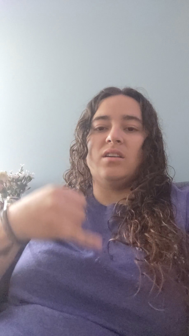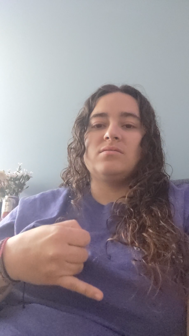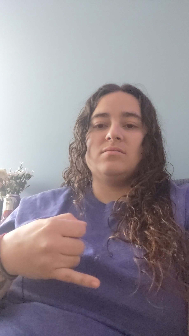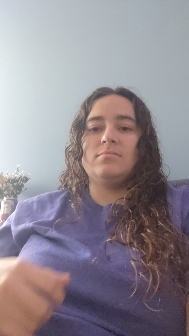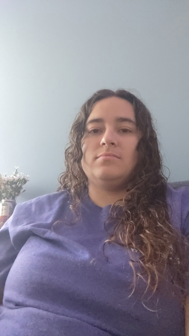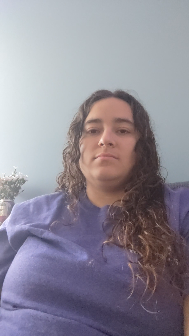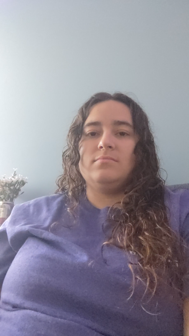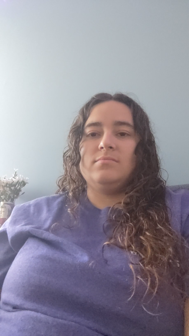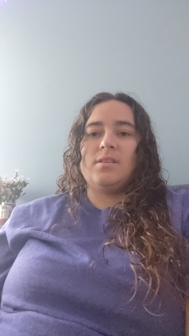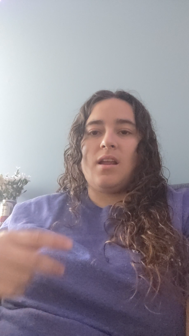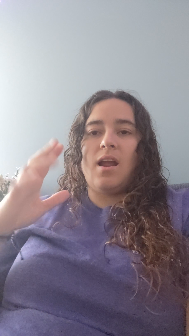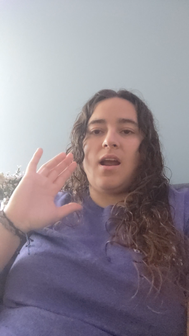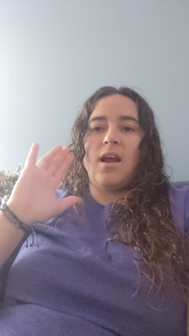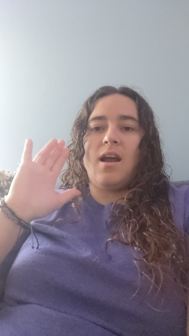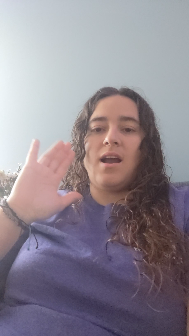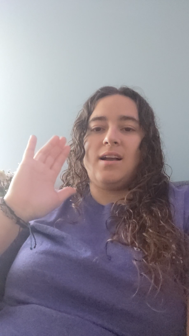hi